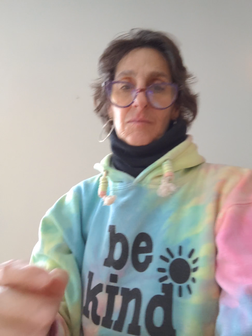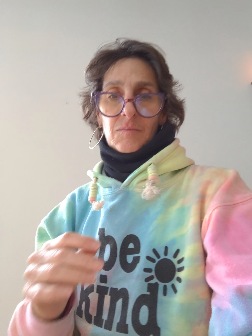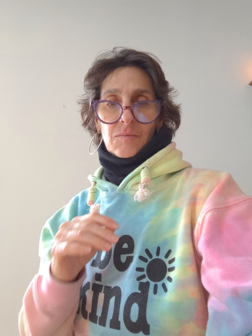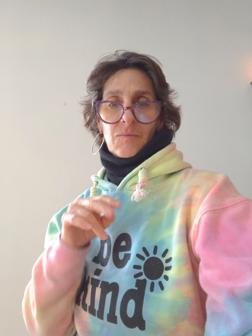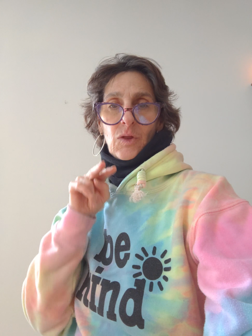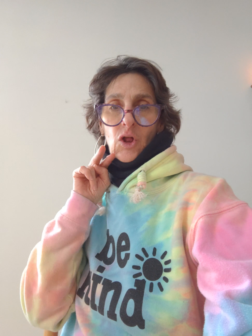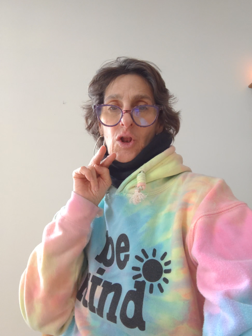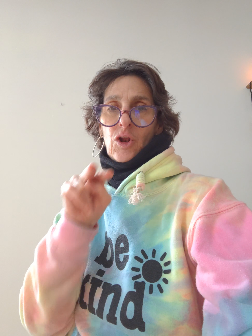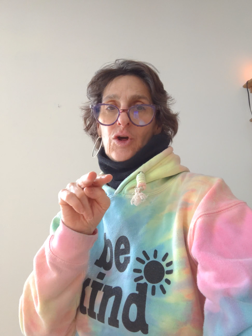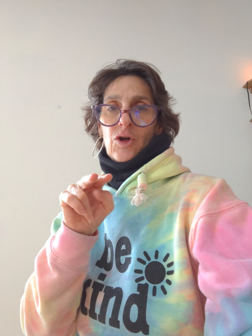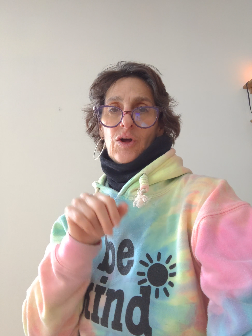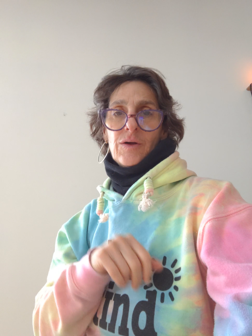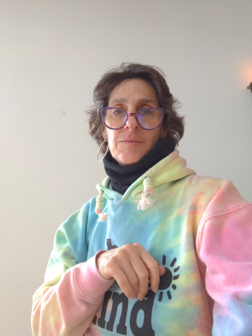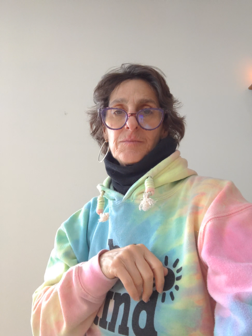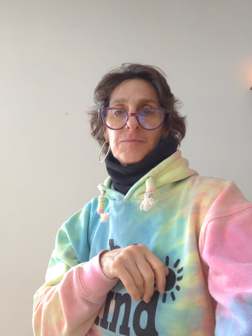look